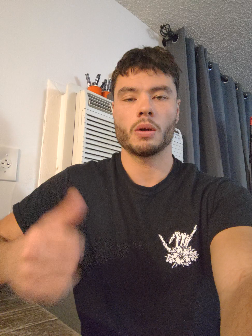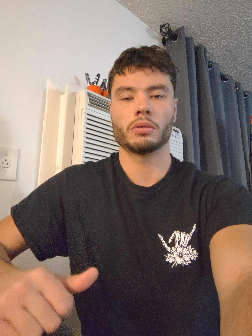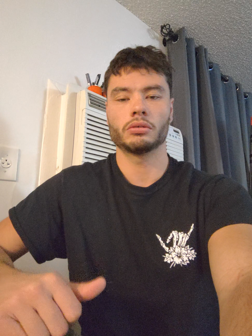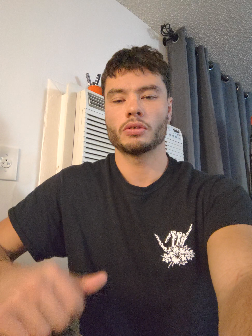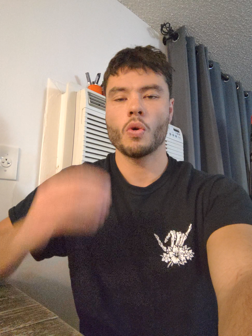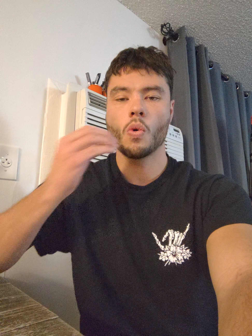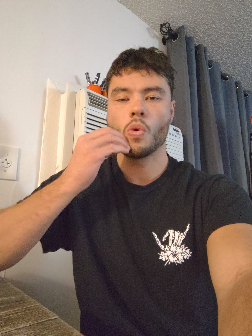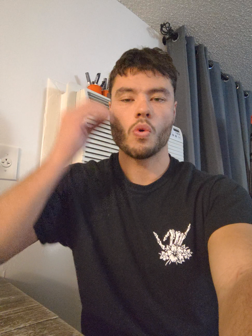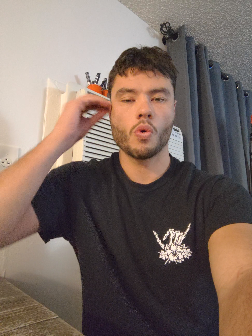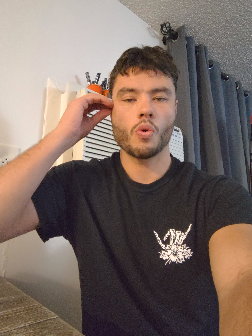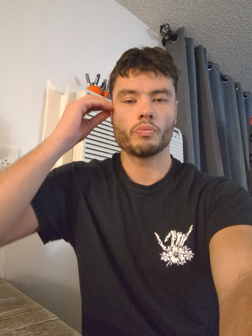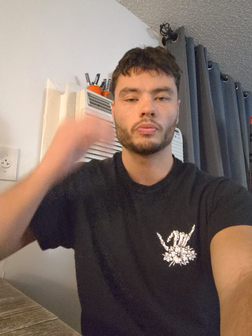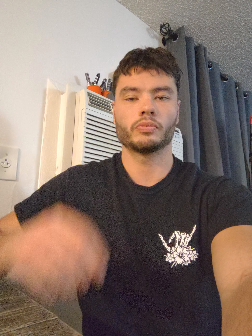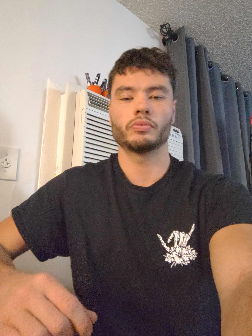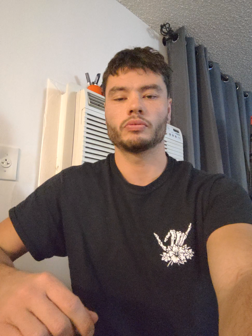home